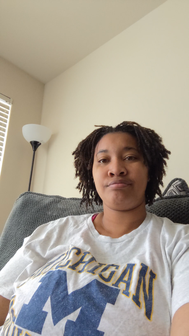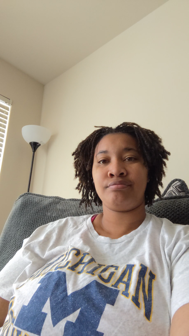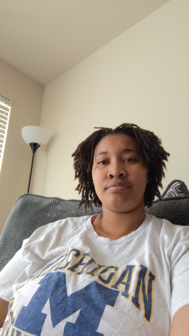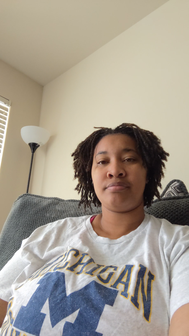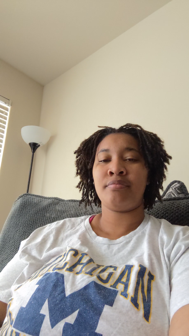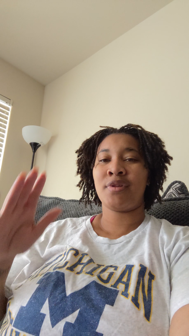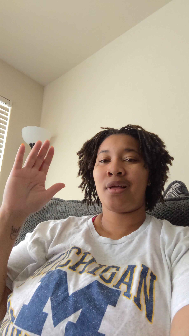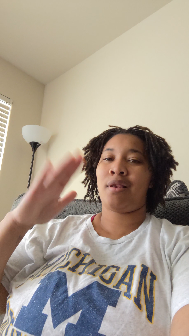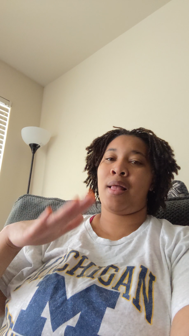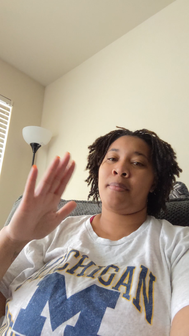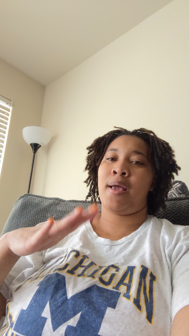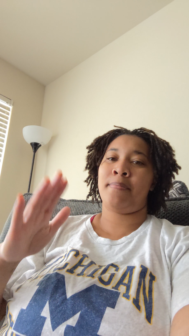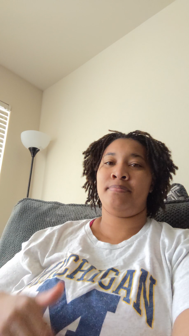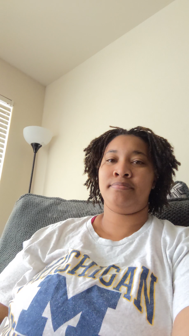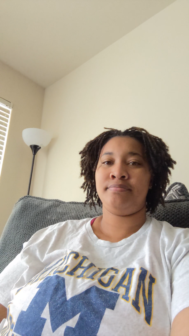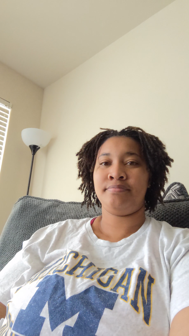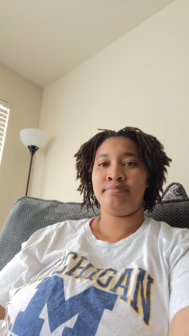clap